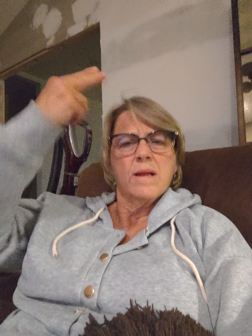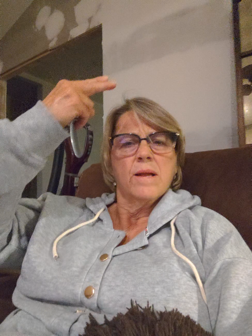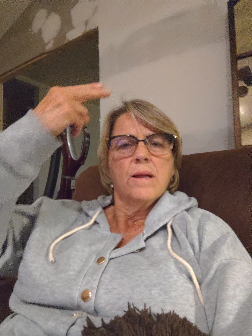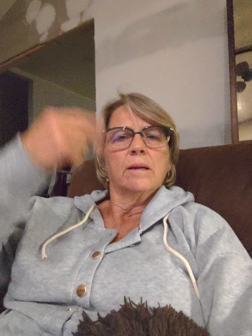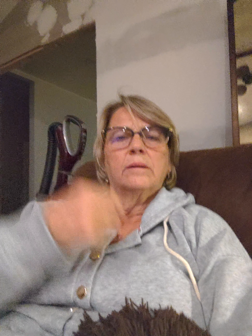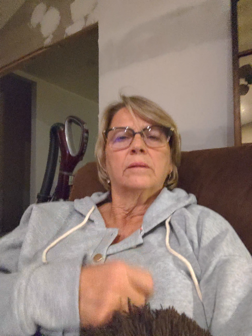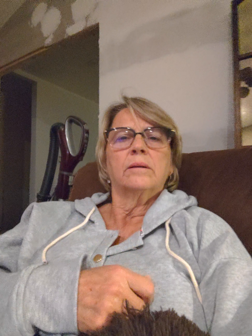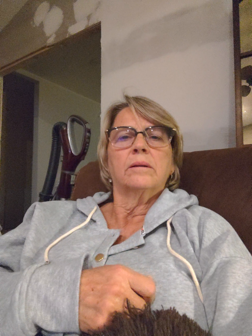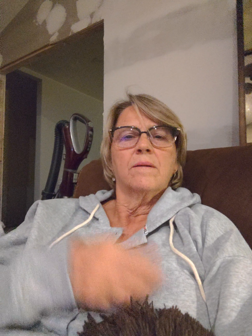high